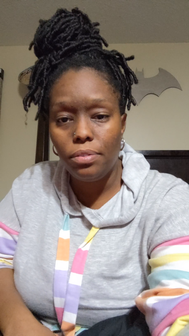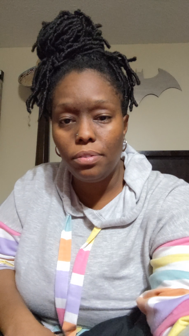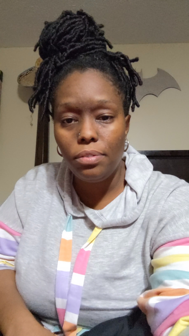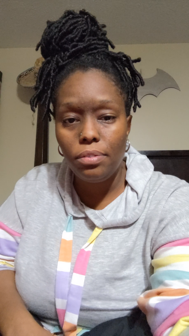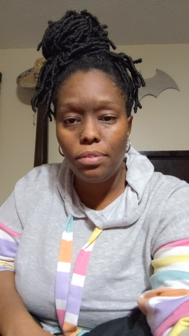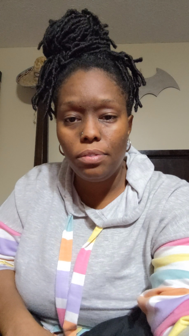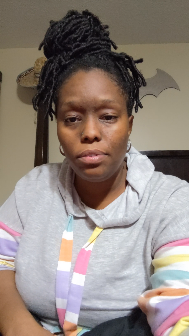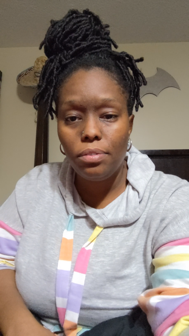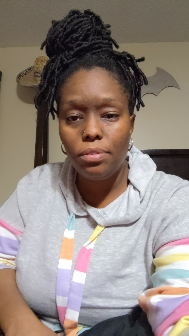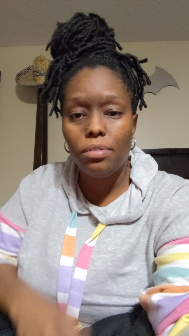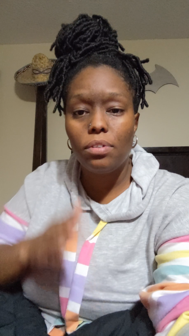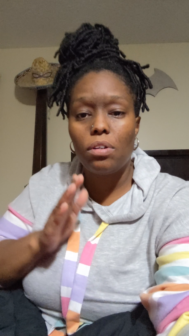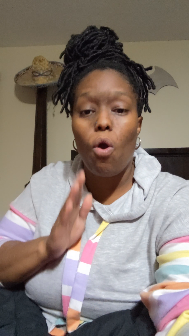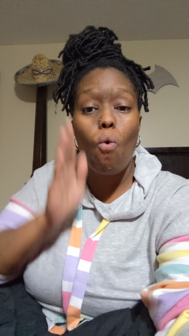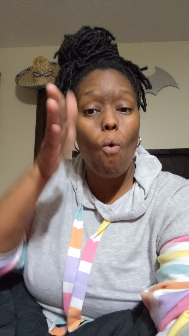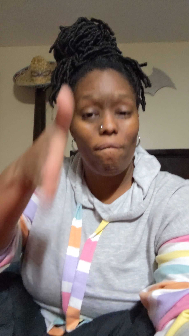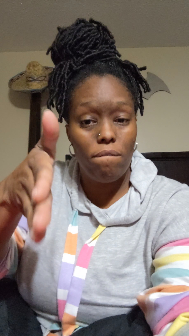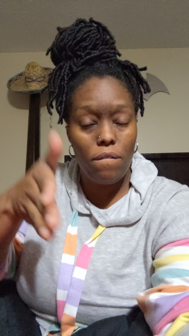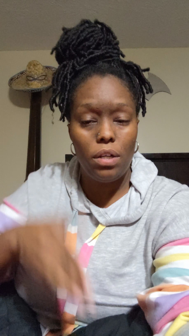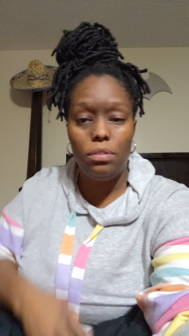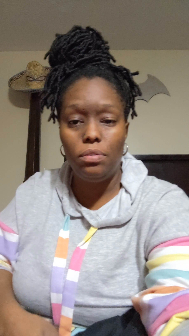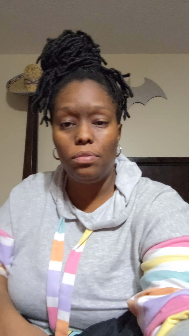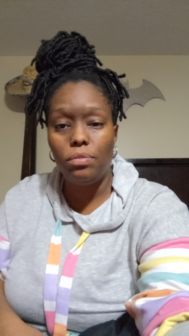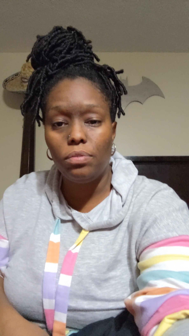over